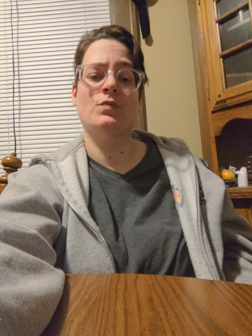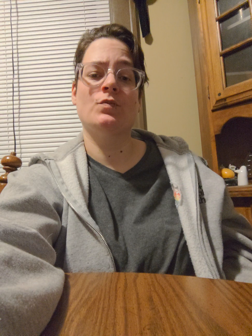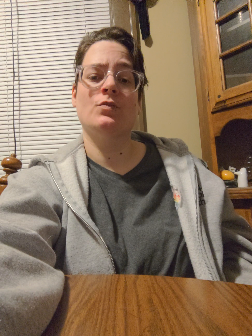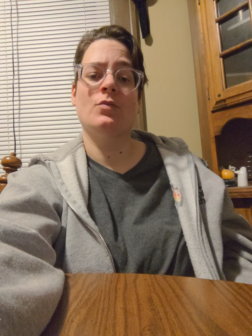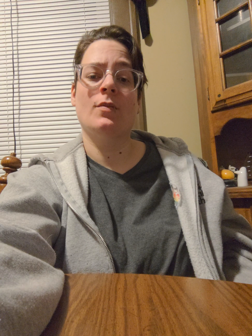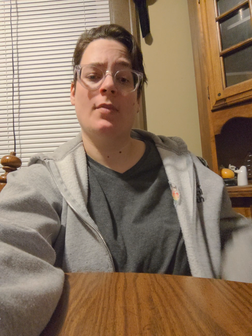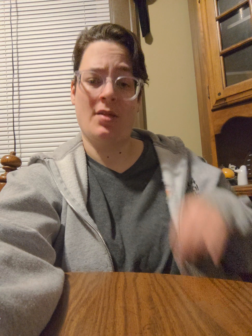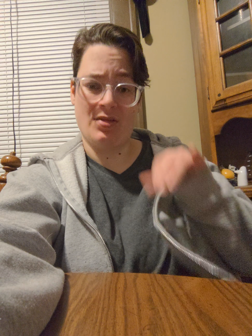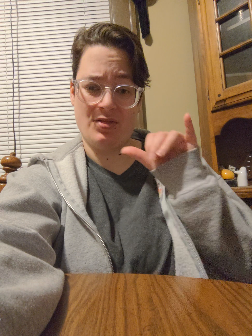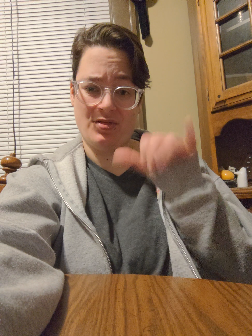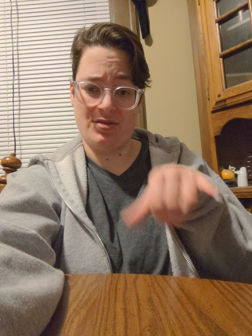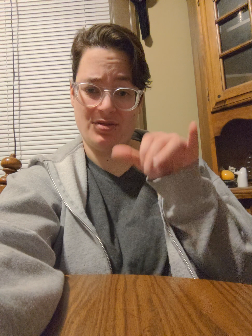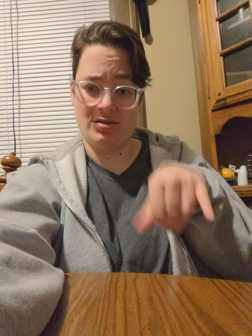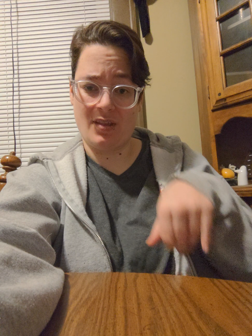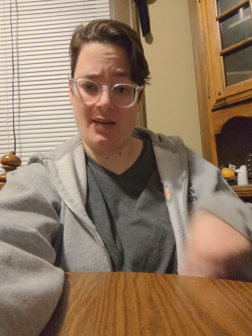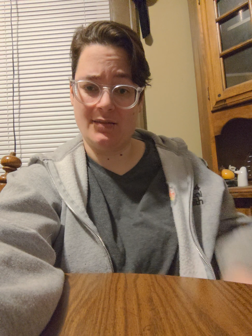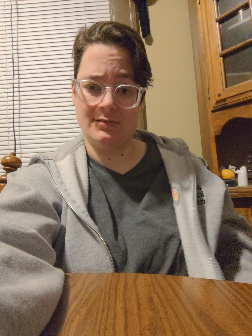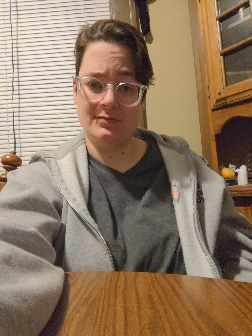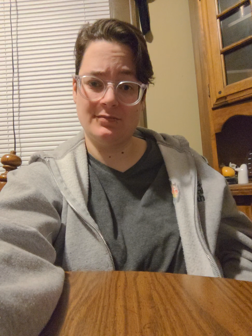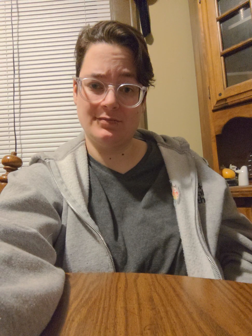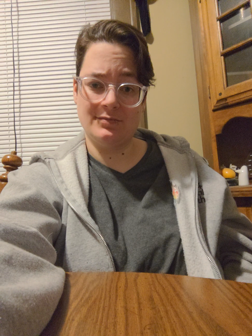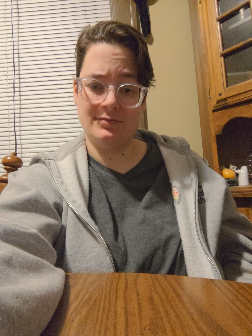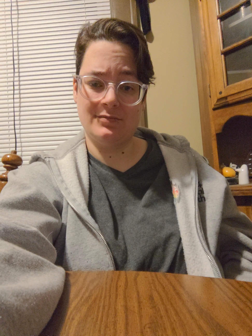that